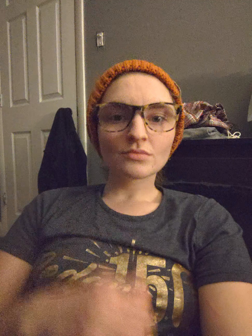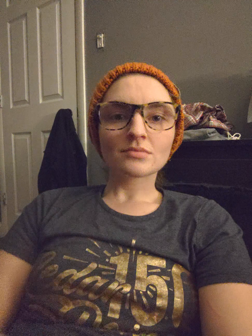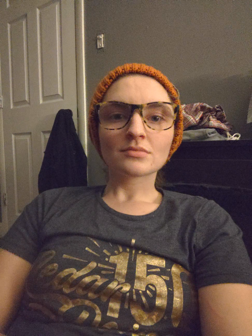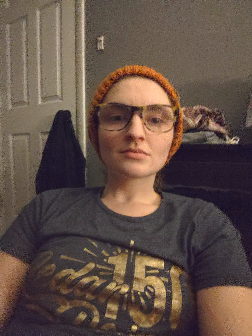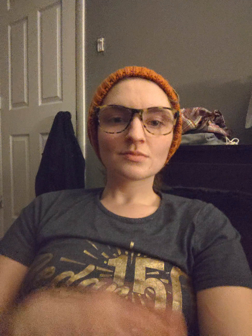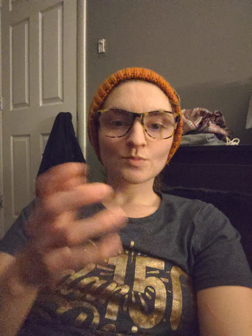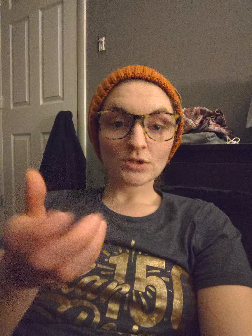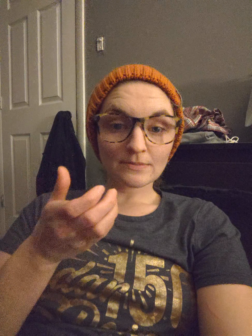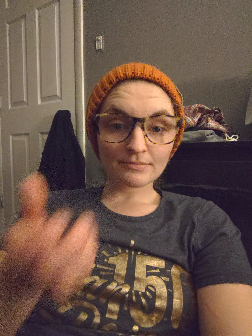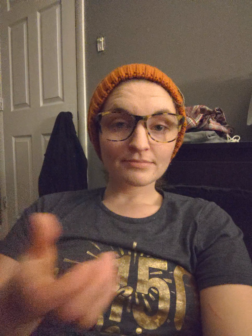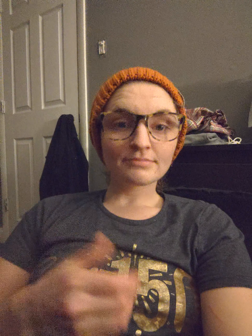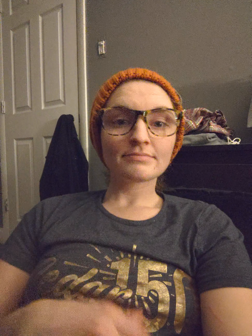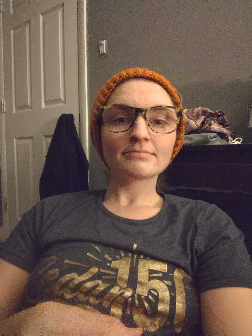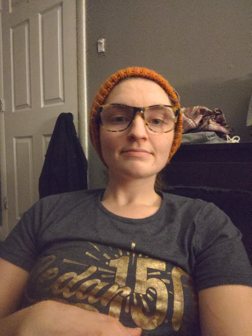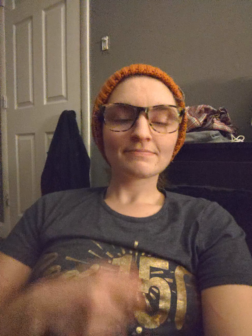drawer